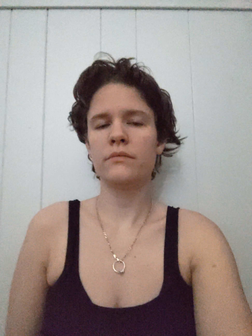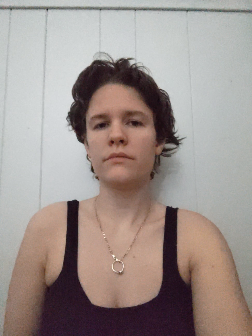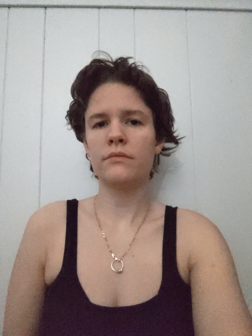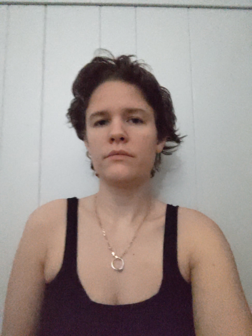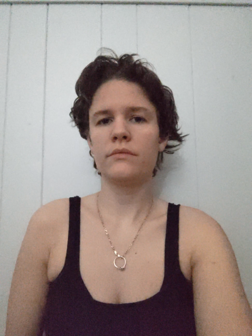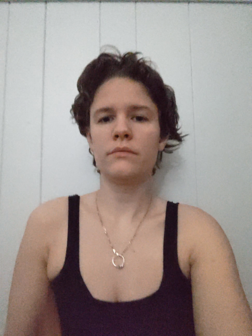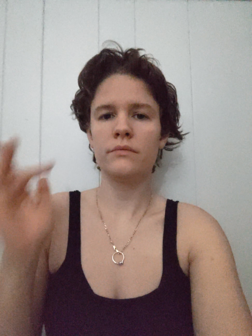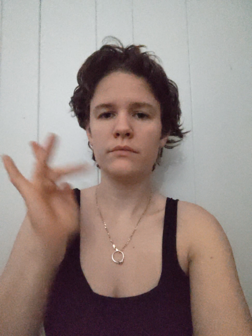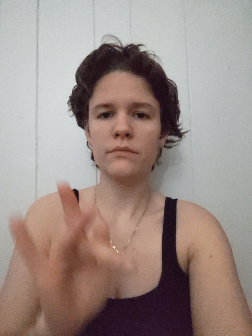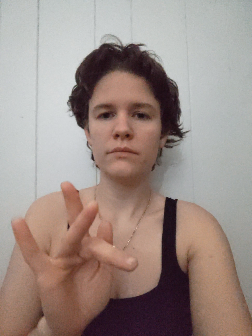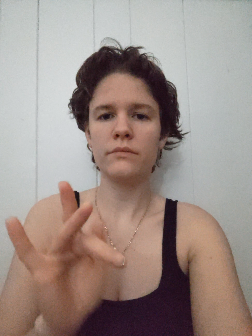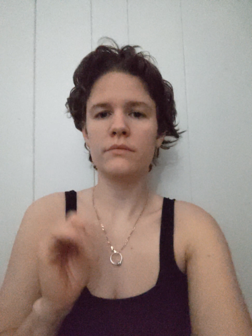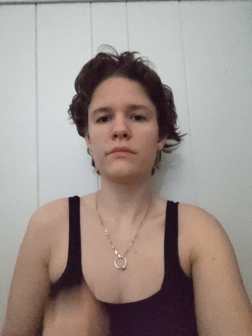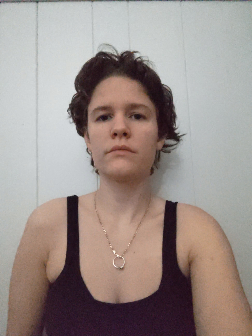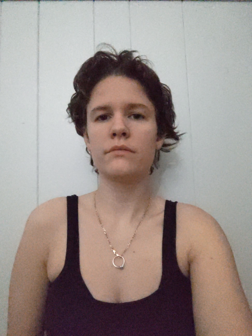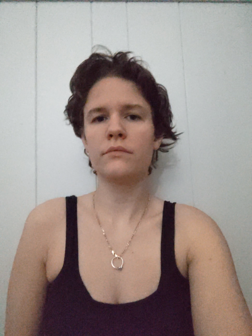touch